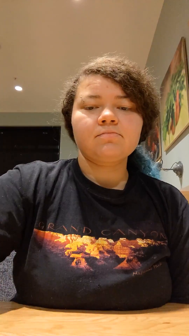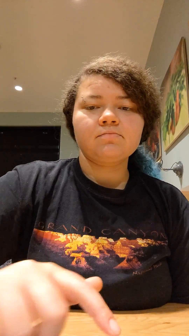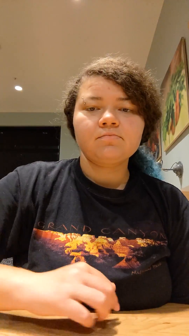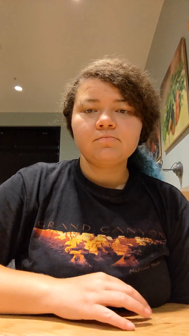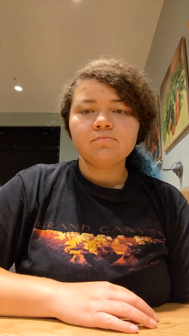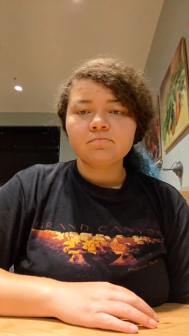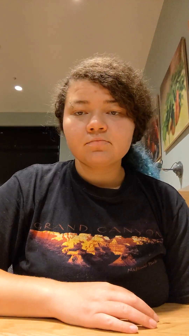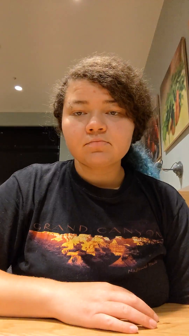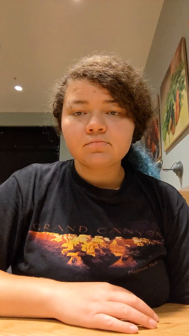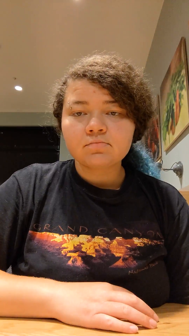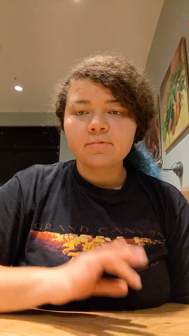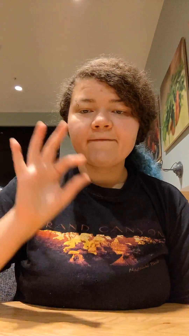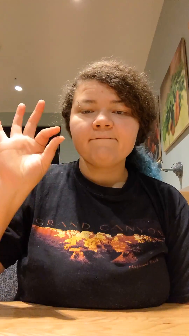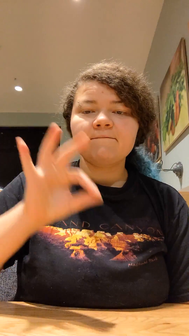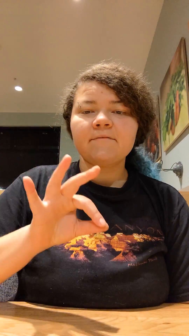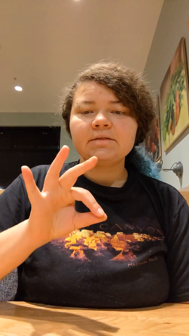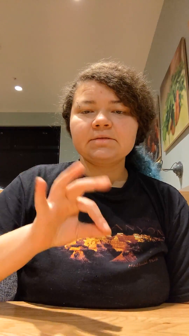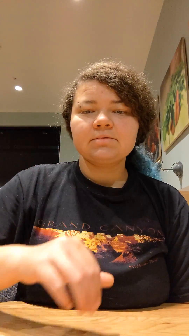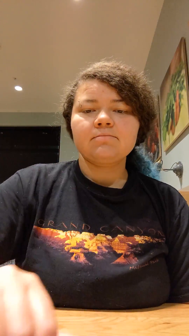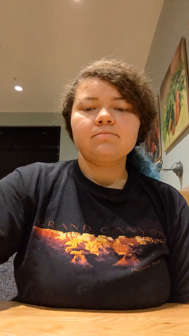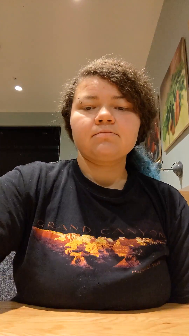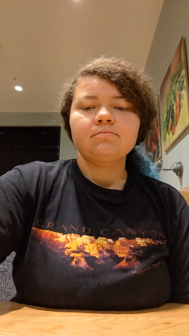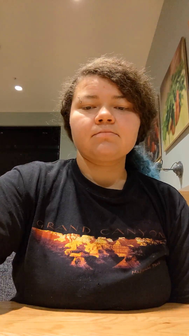fit